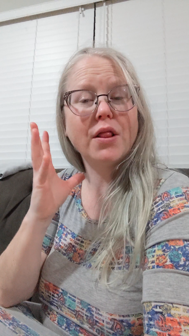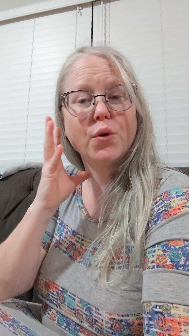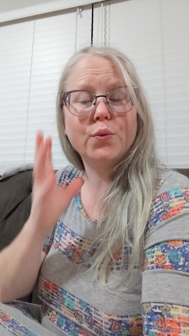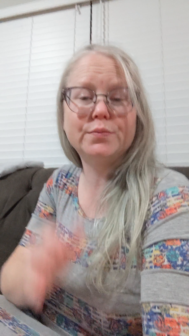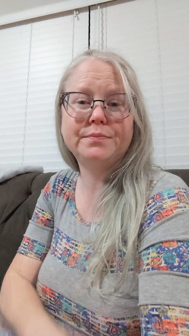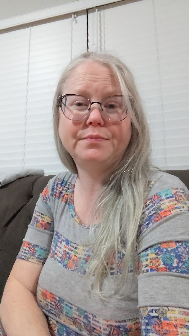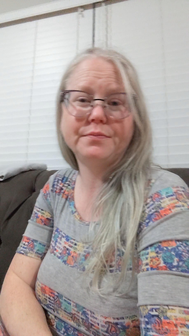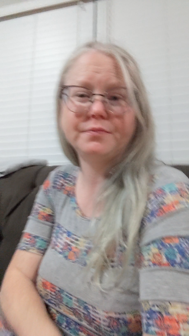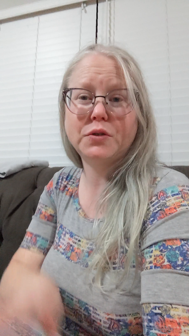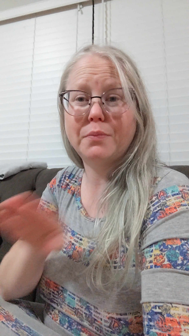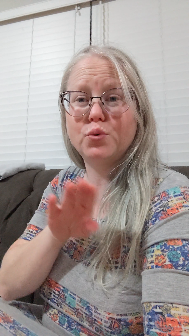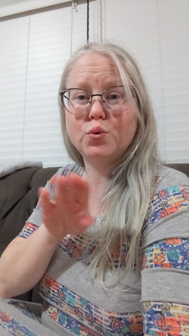boots